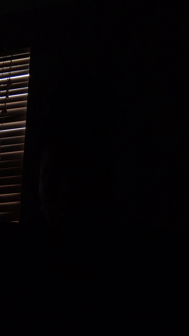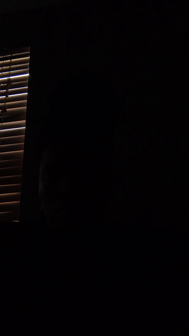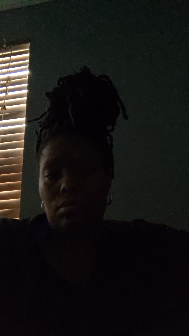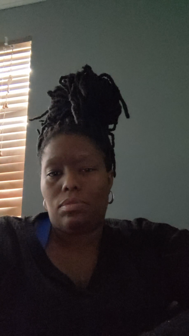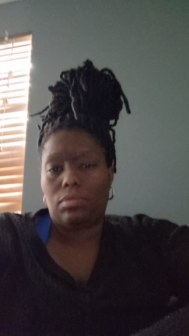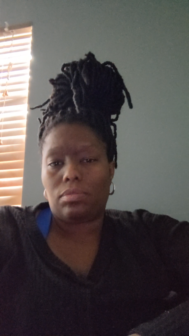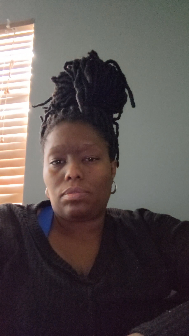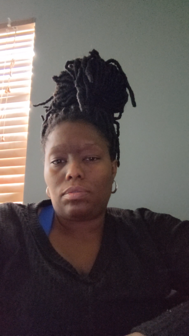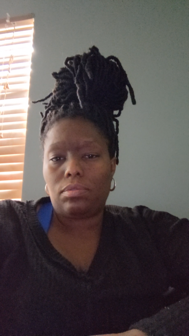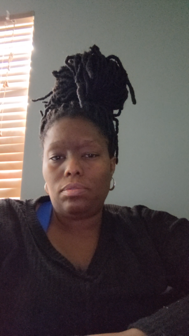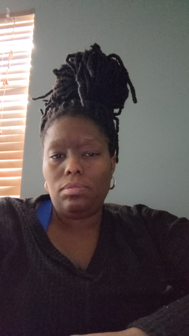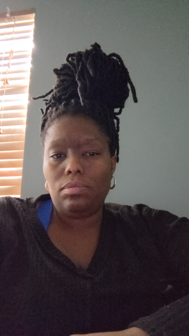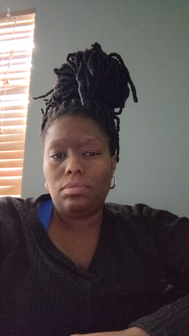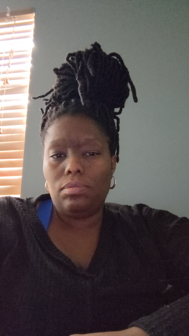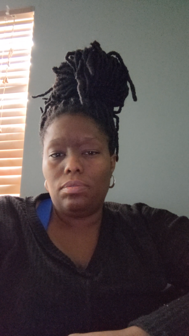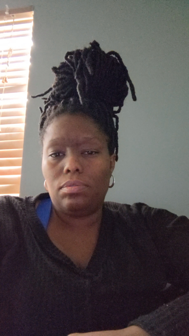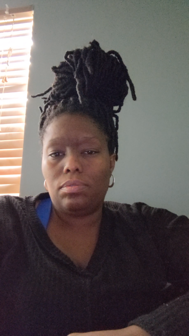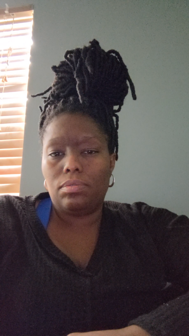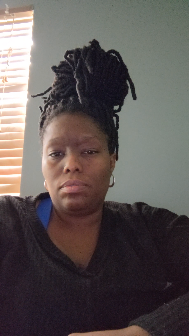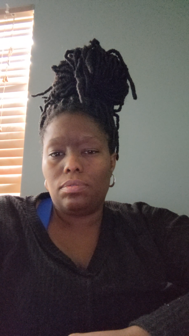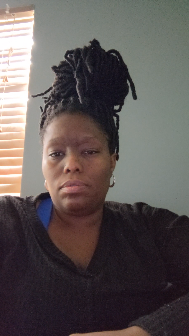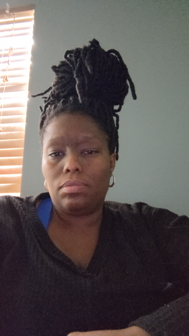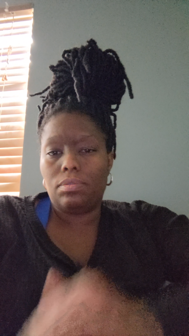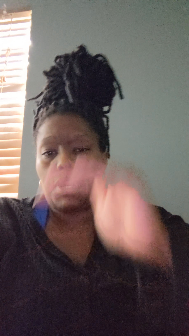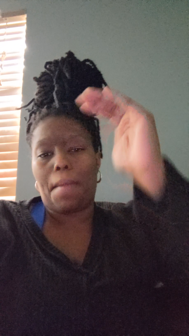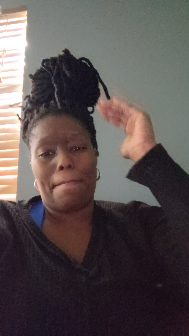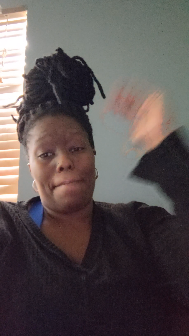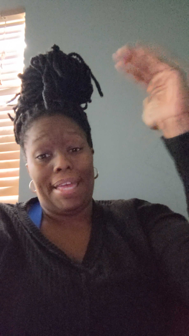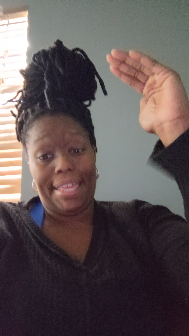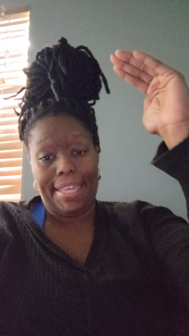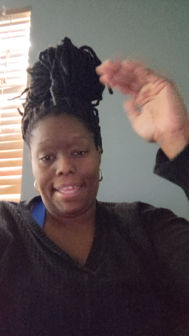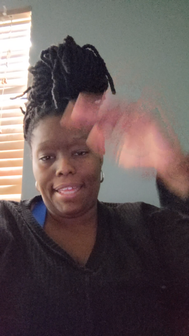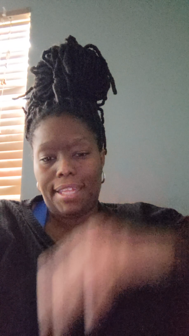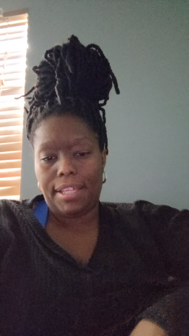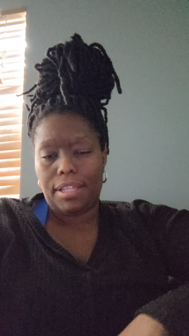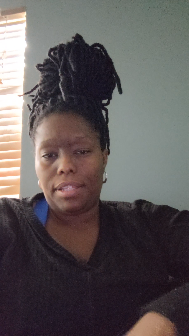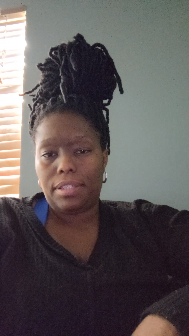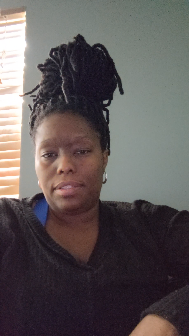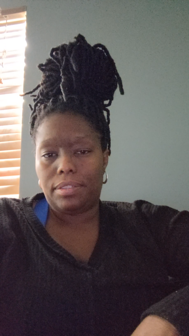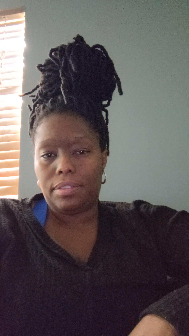big